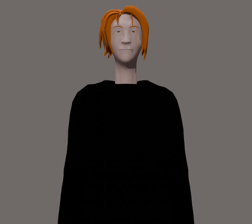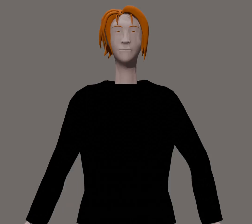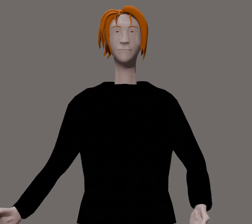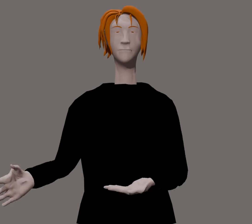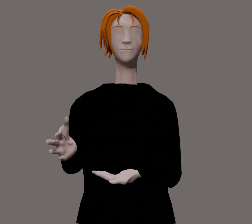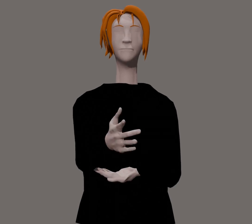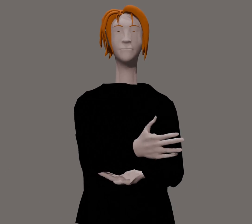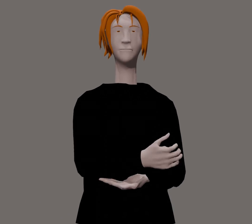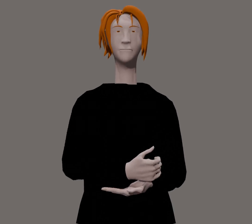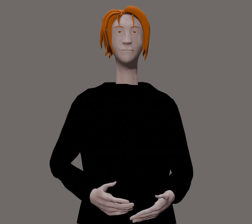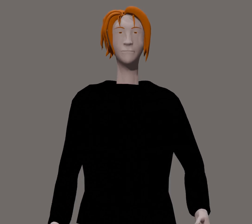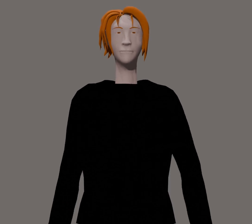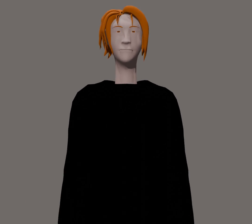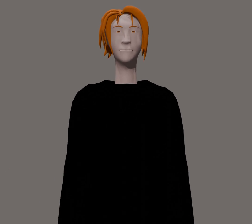Compile